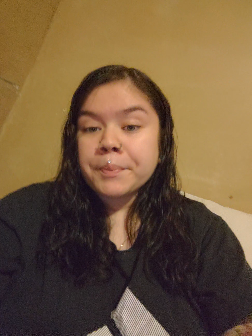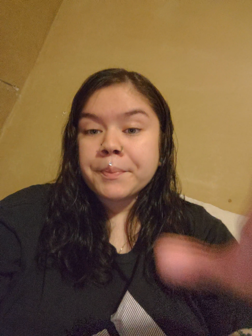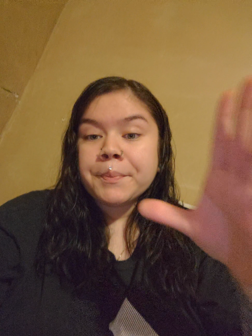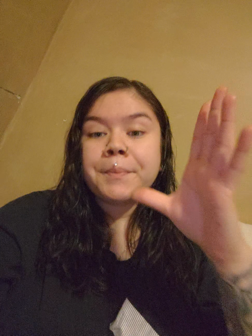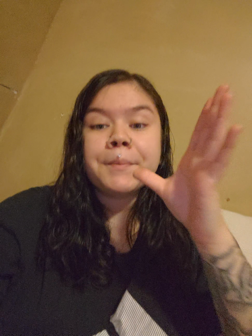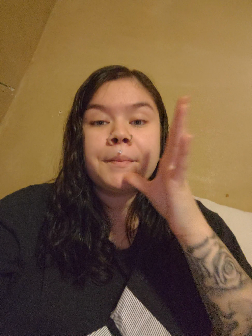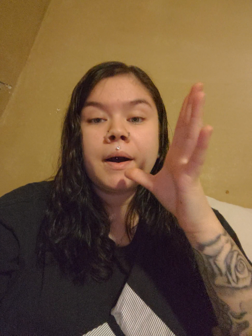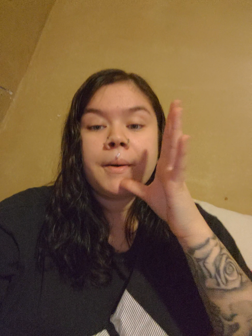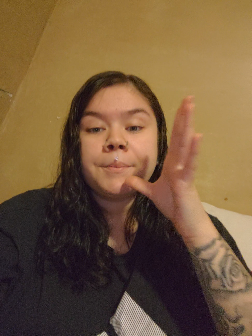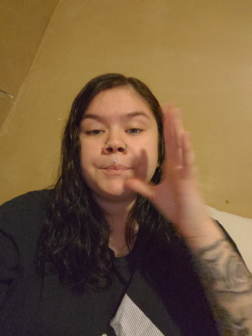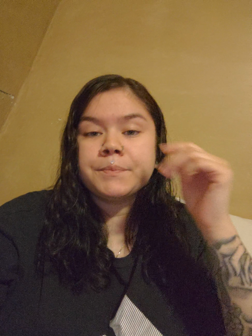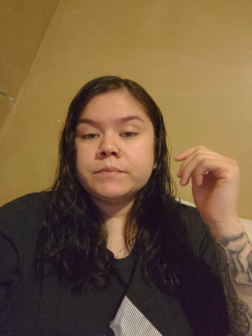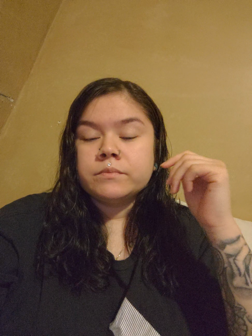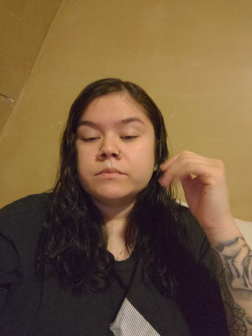mom